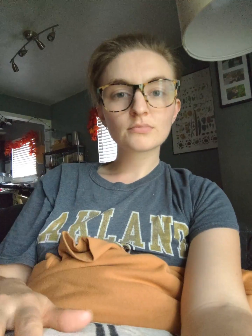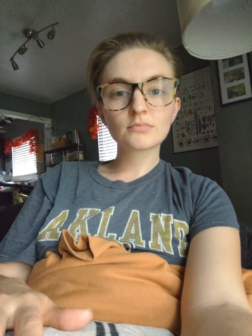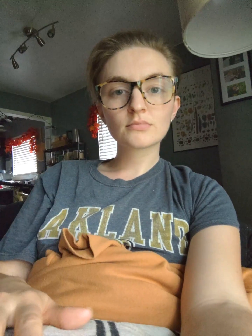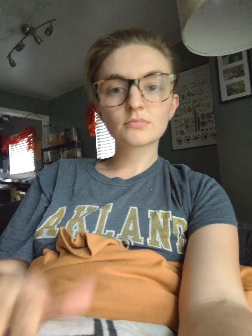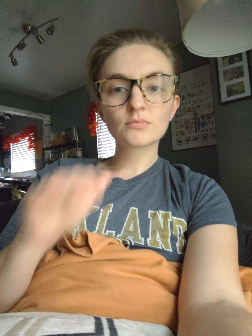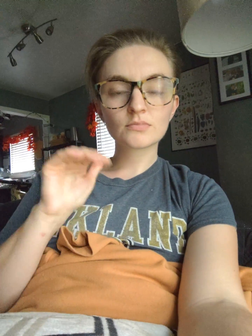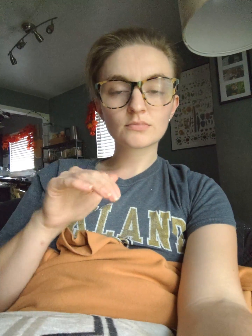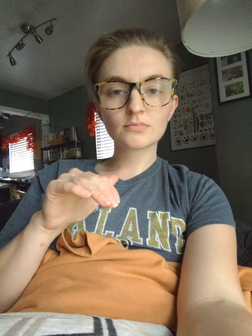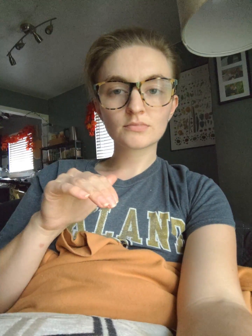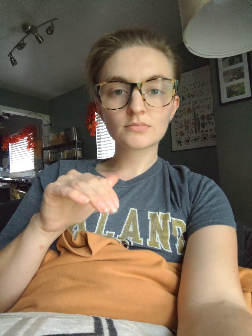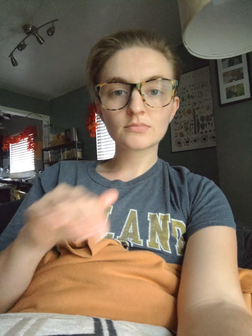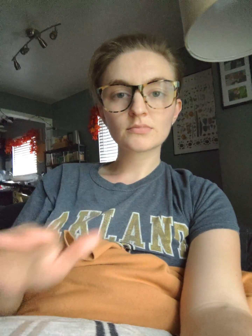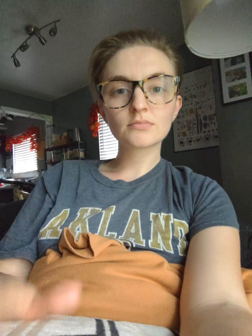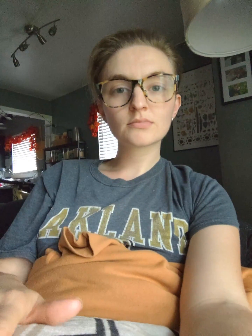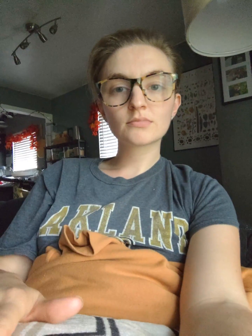doctor